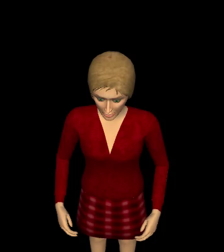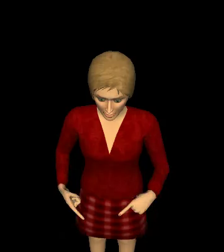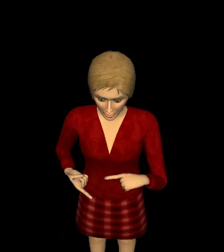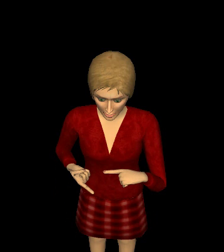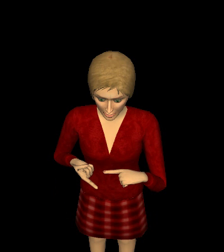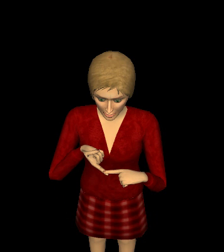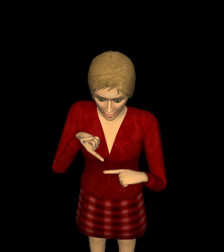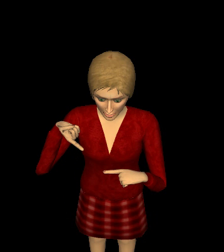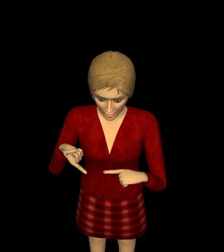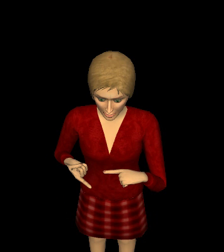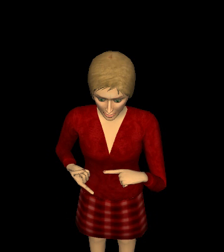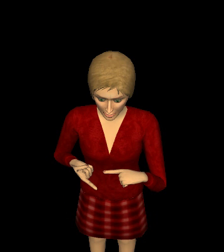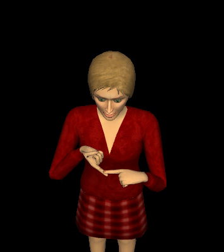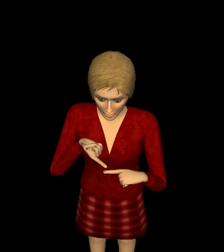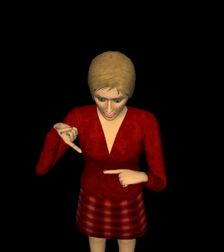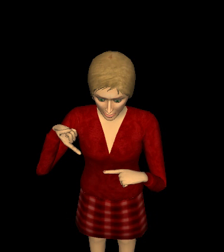فريد